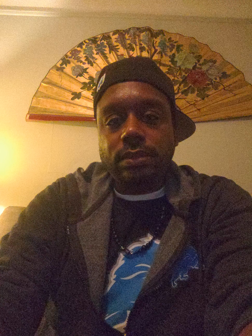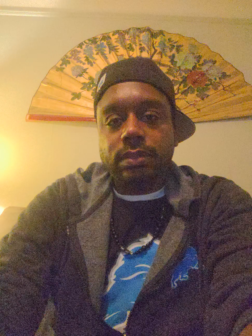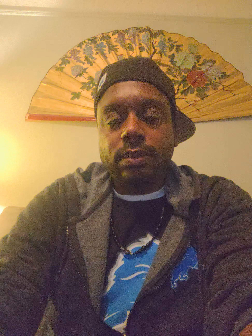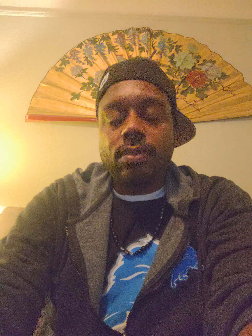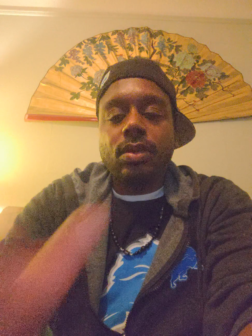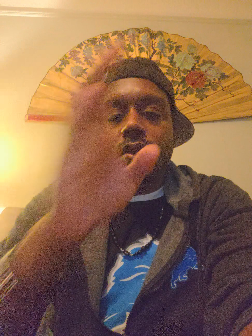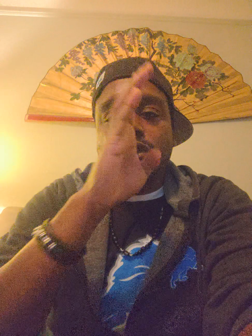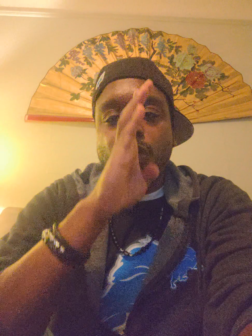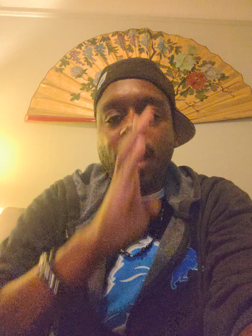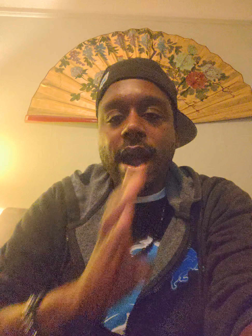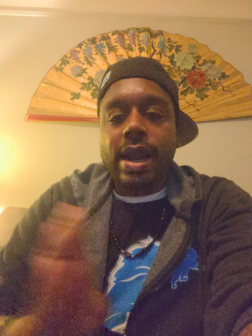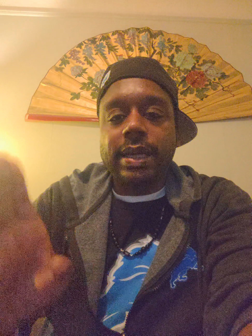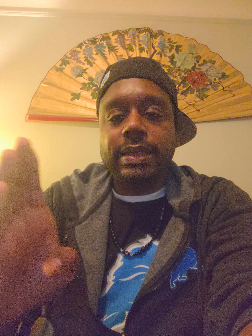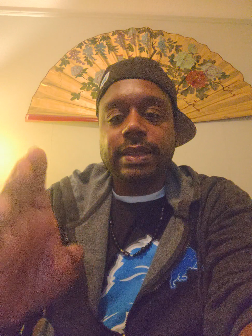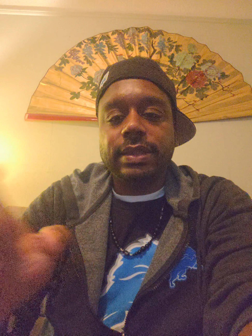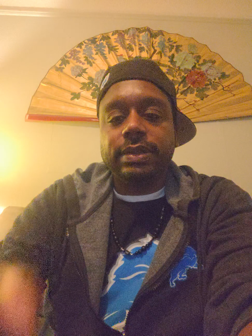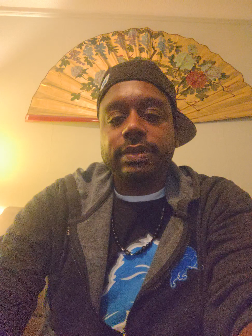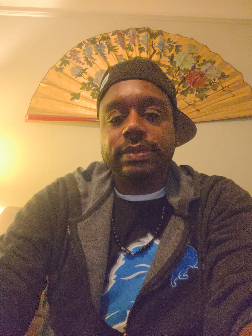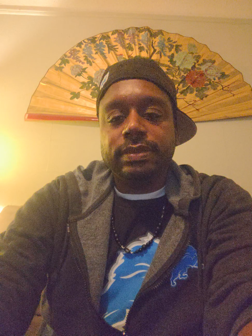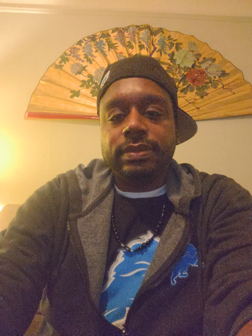quiet